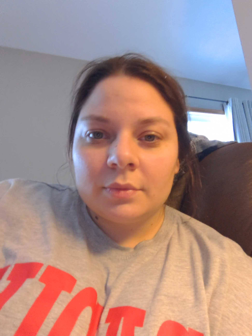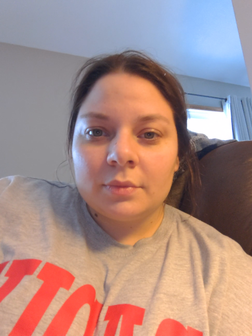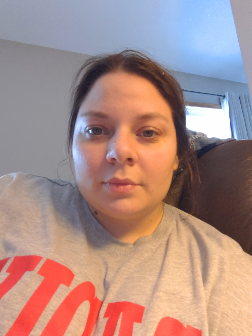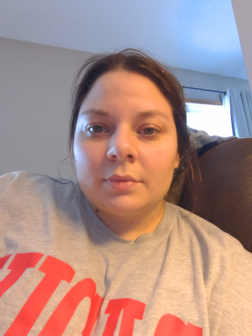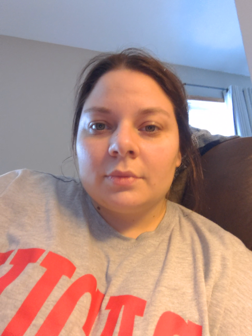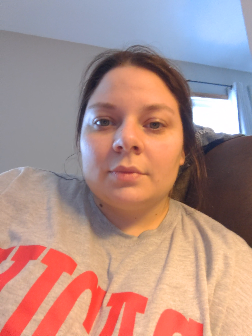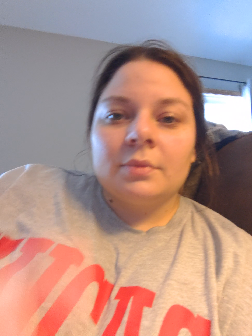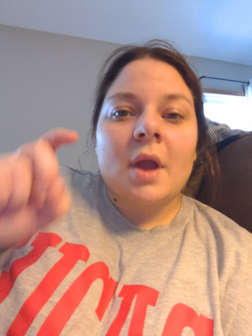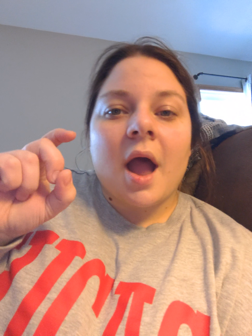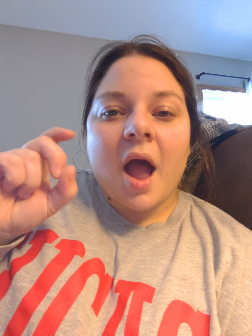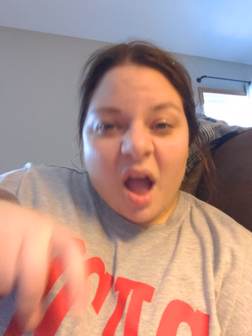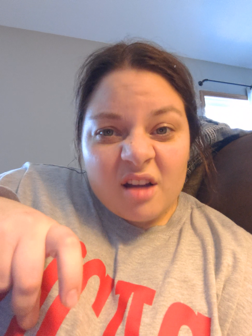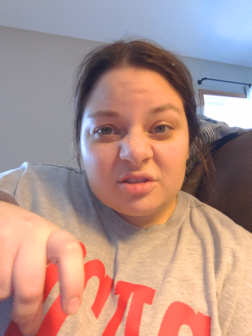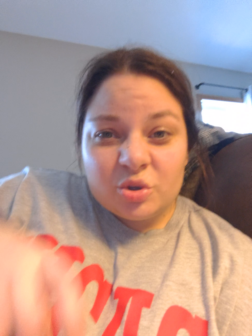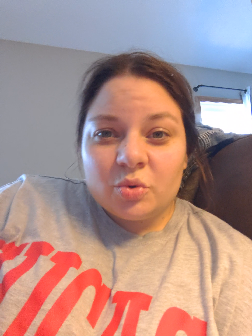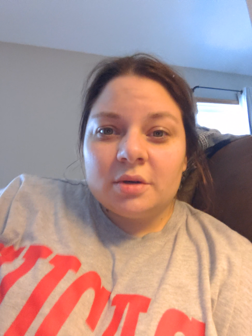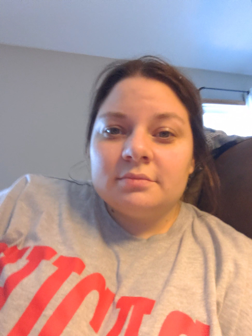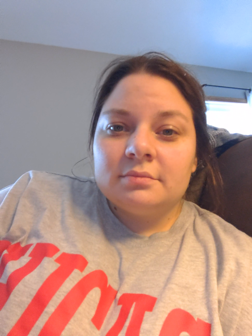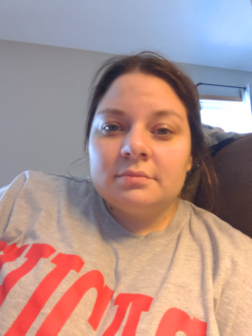have to